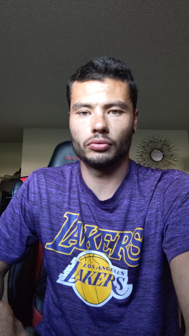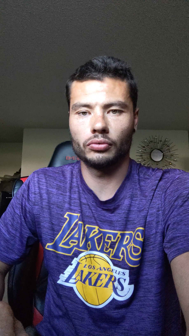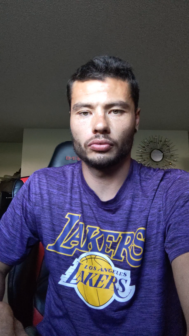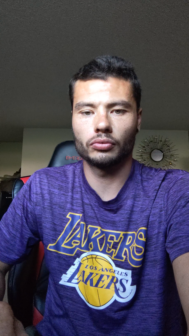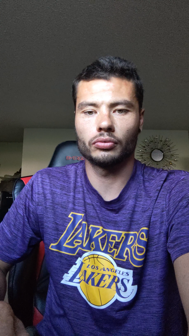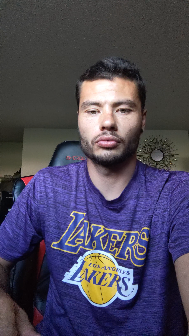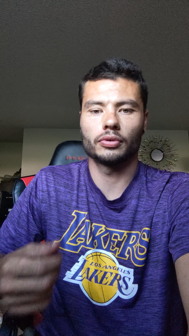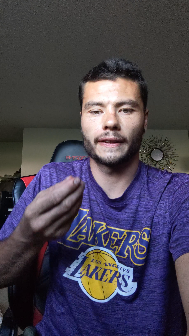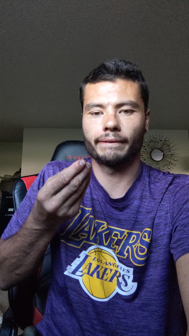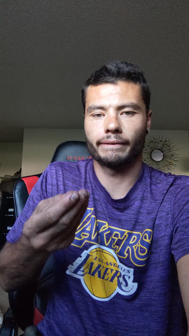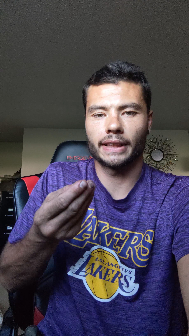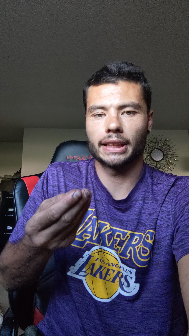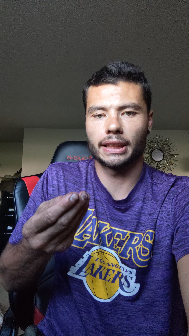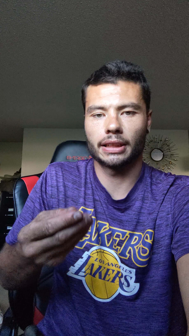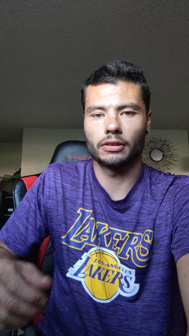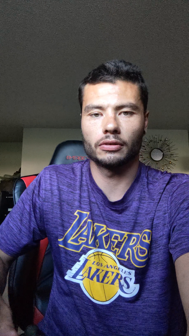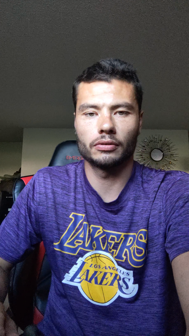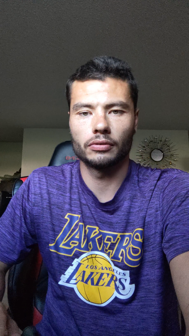feed